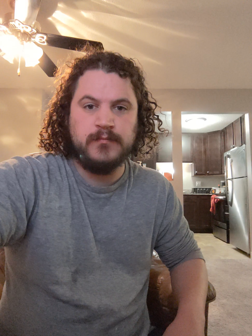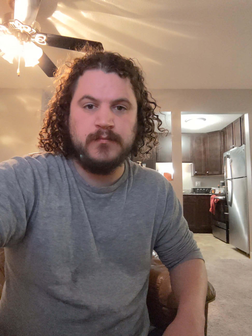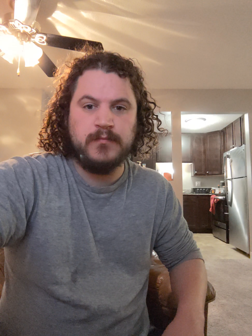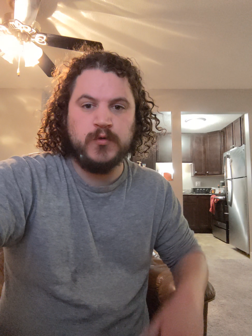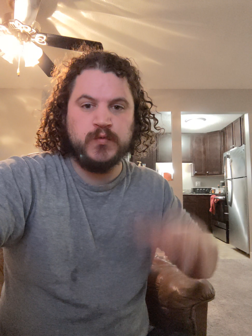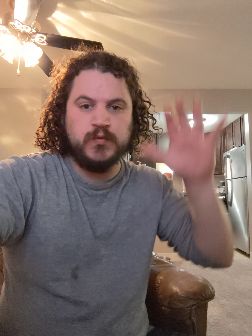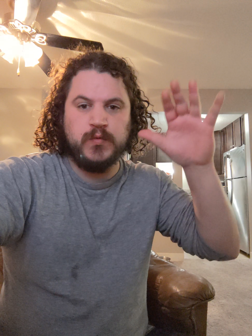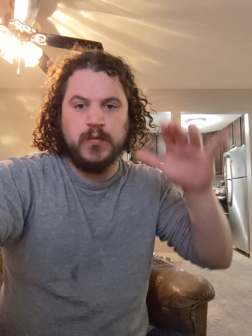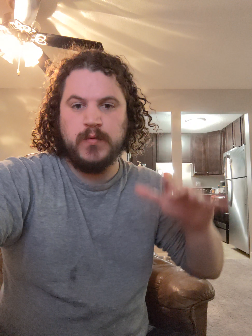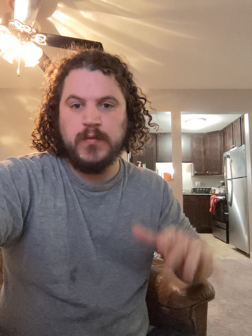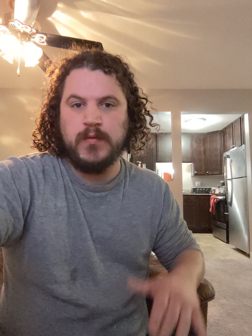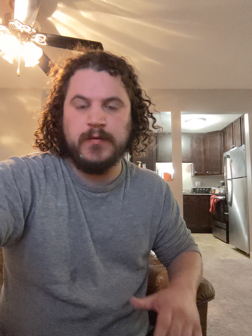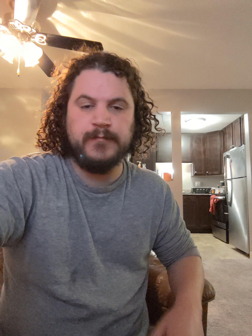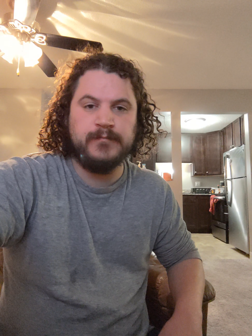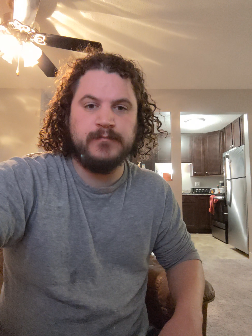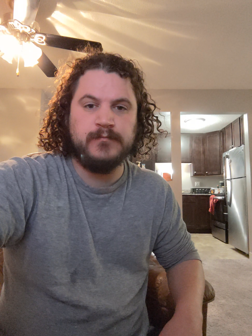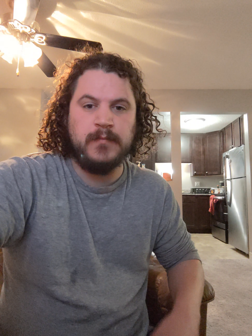snow